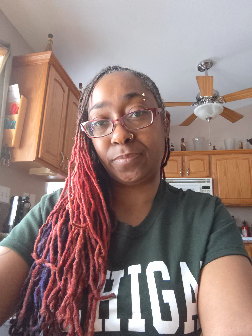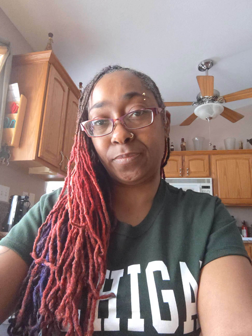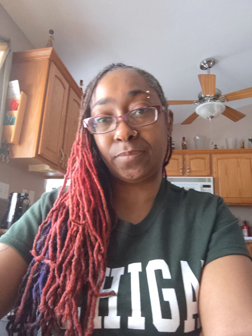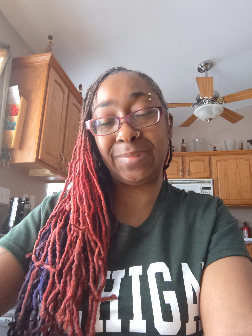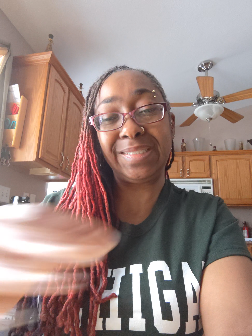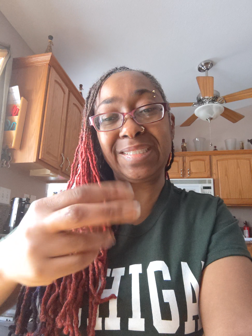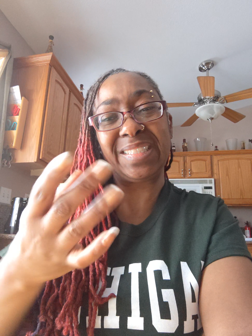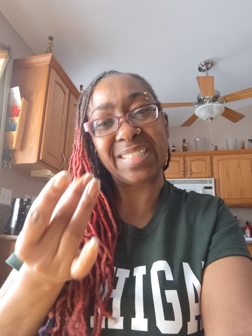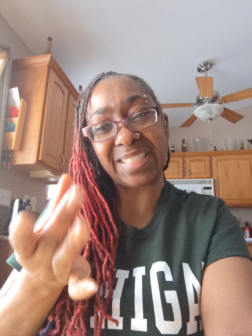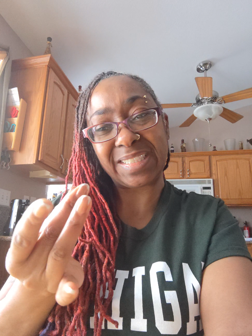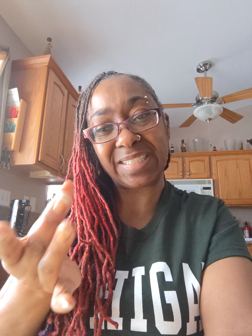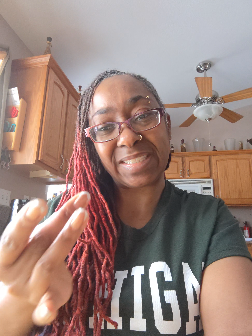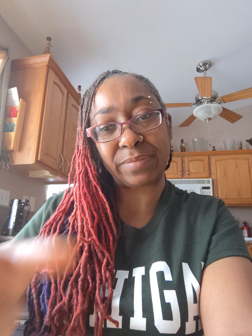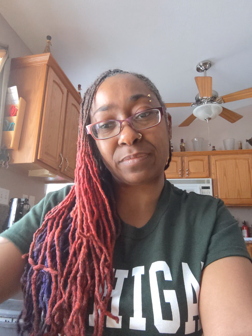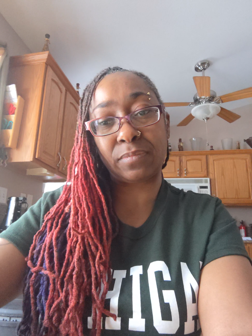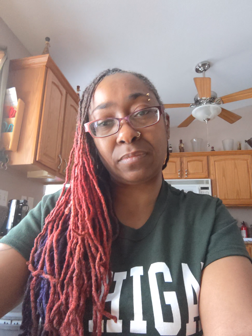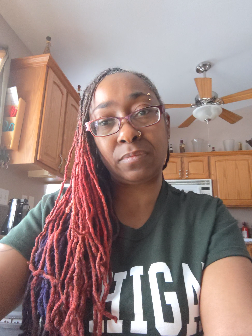sticky